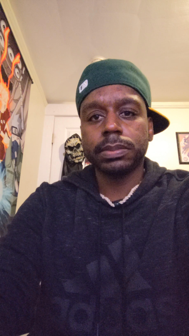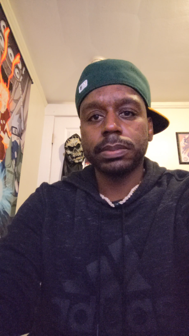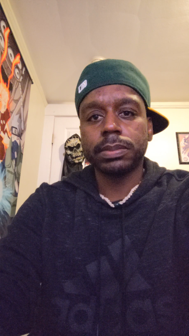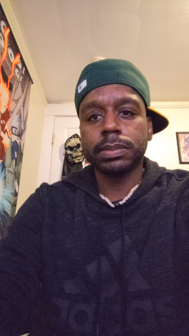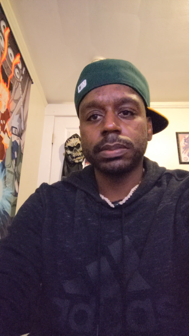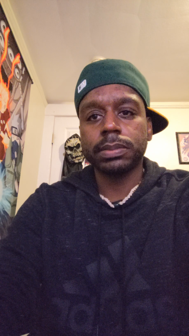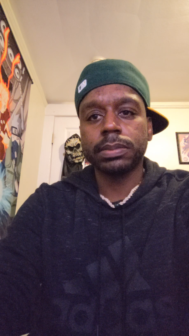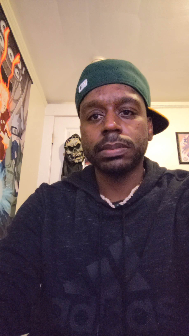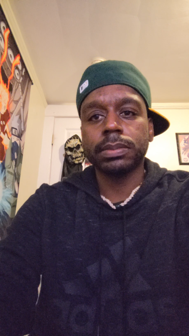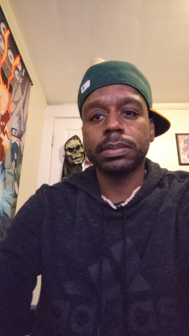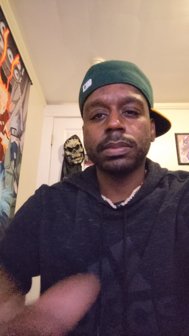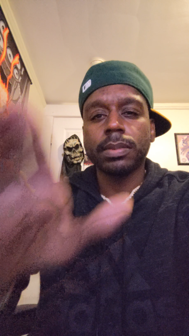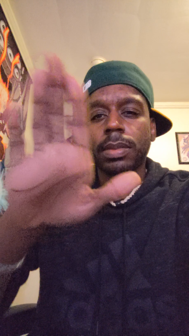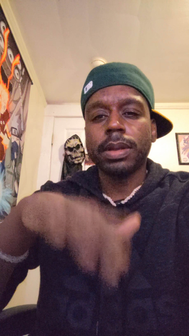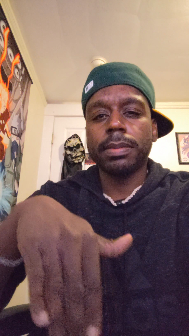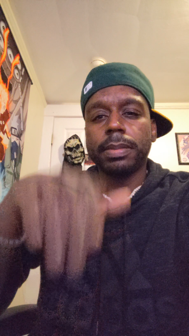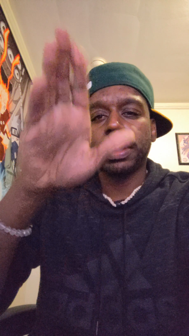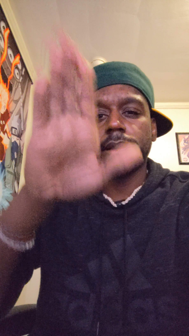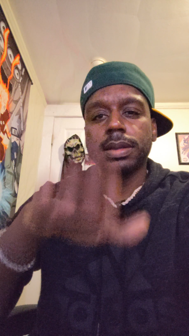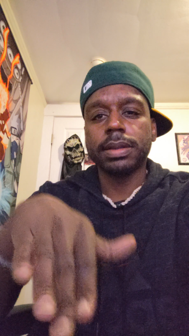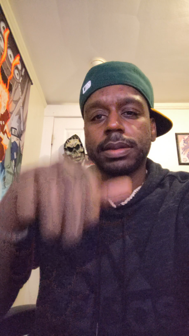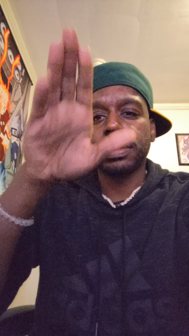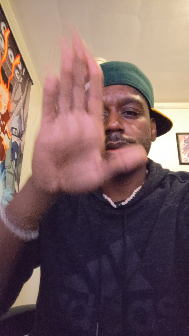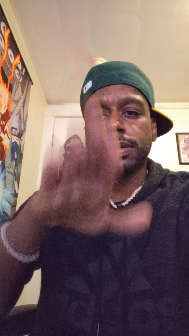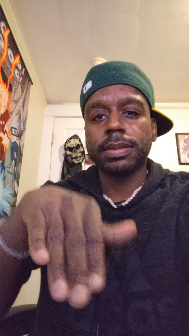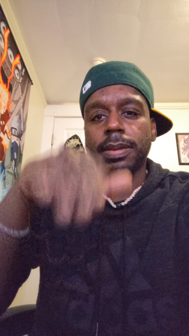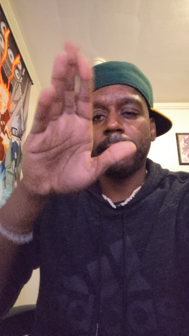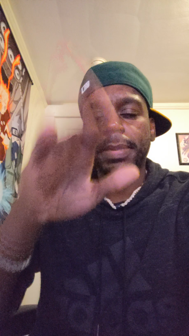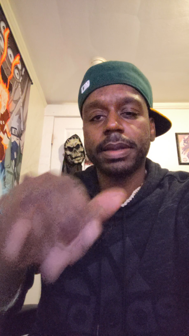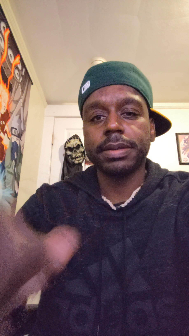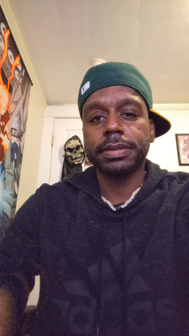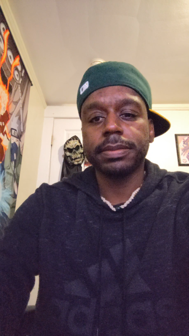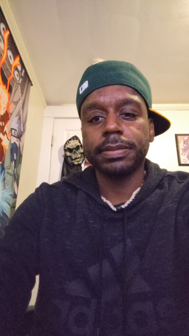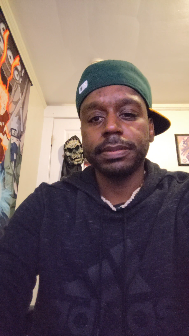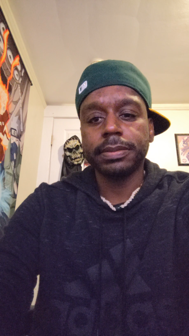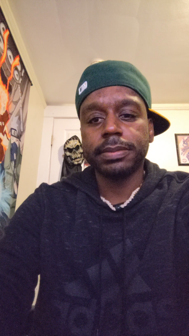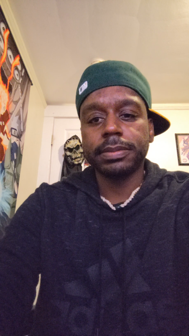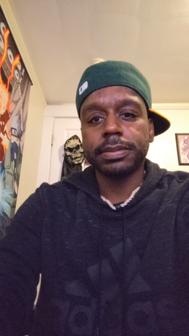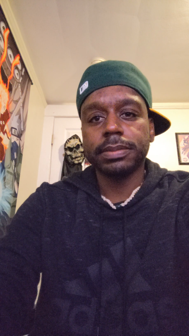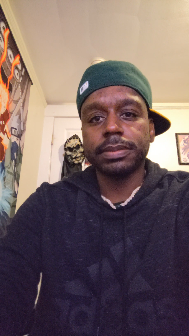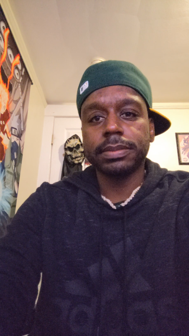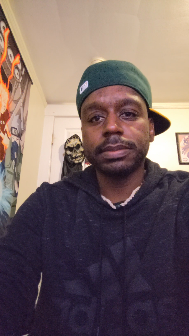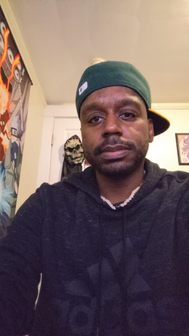paint